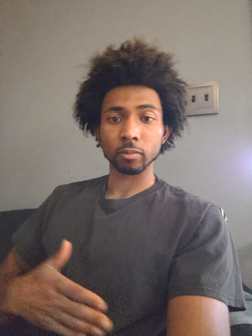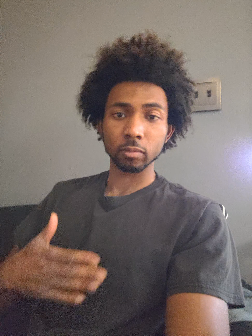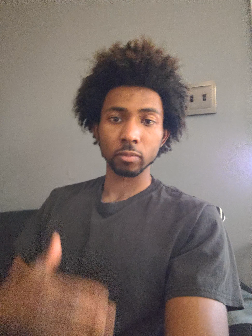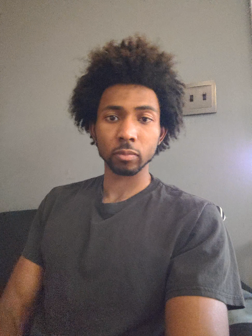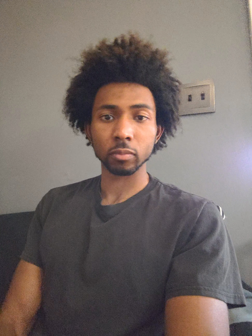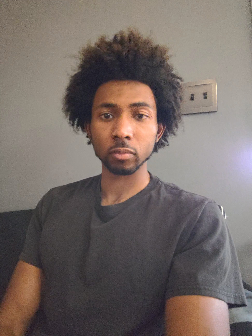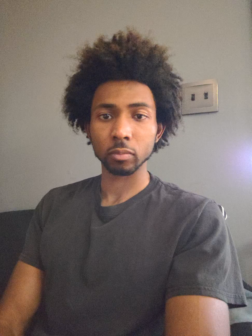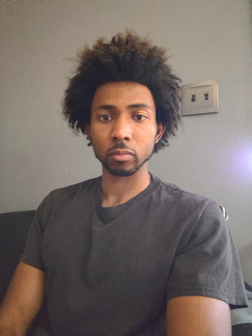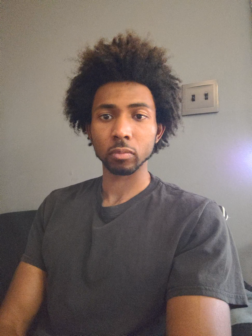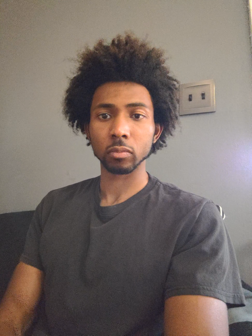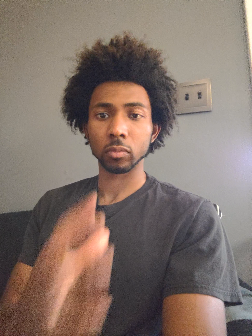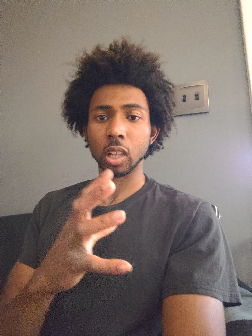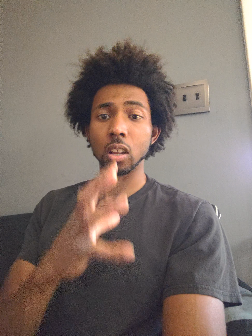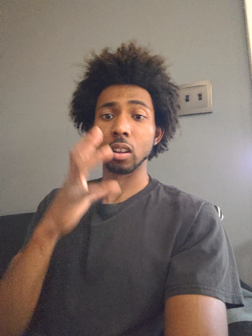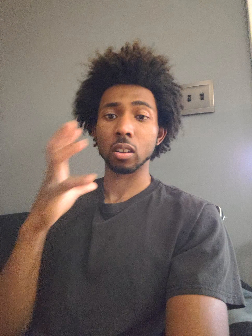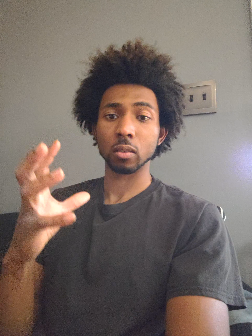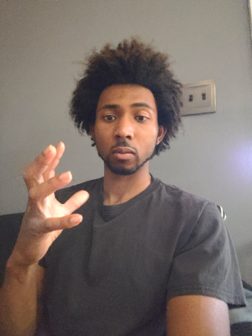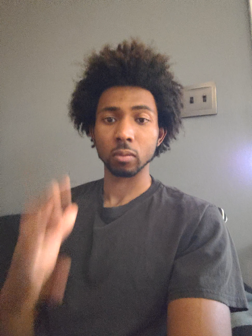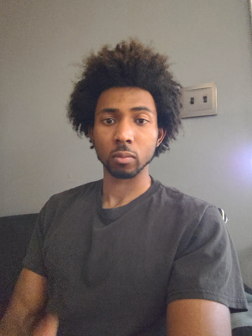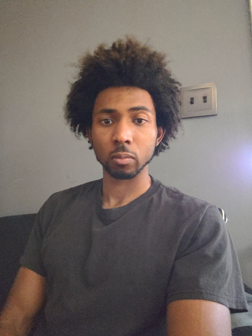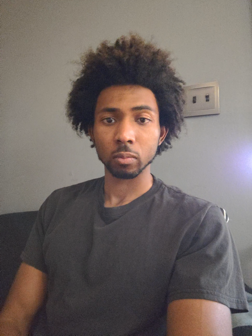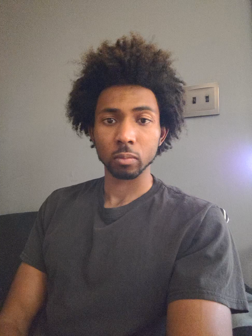a lot